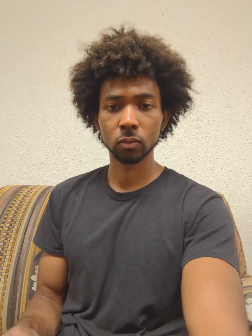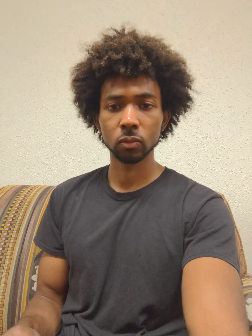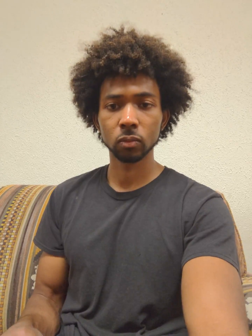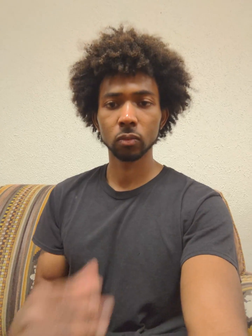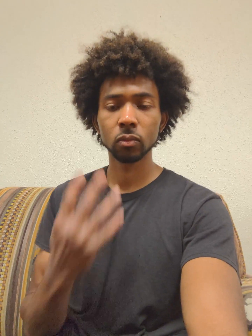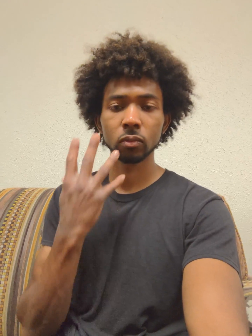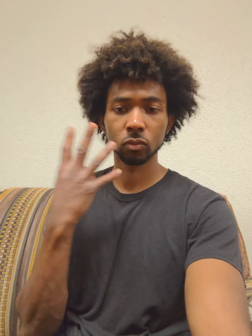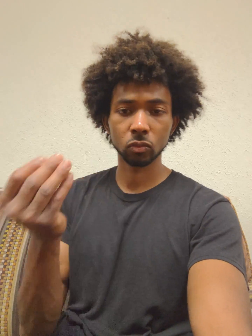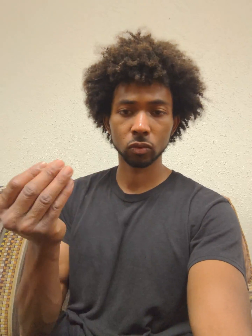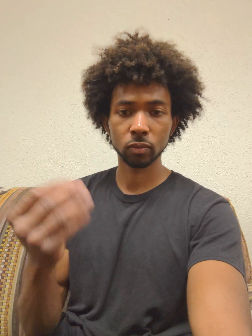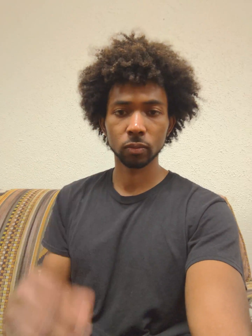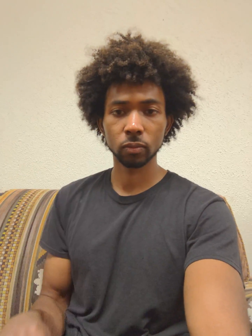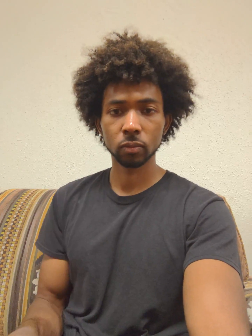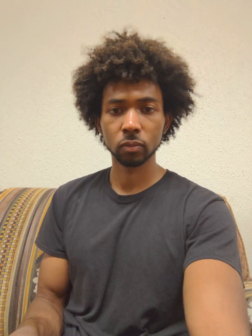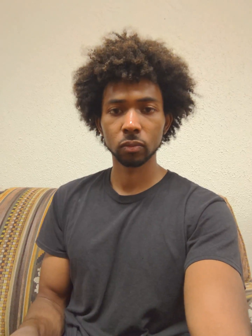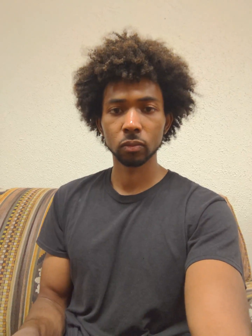going to